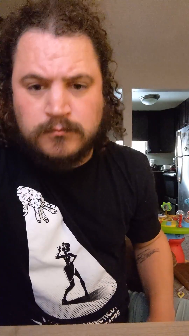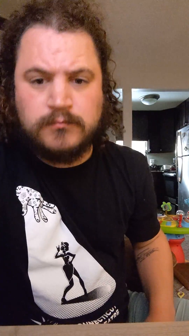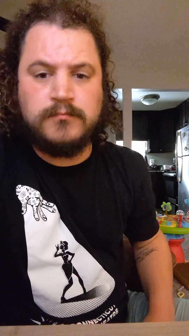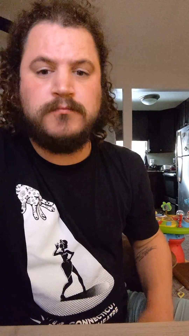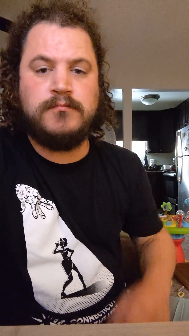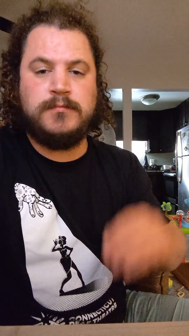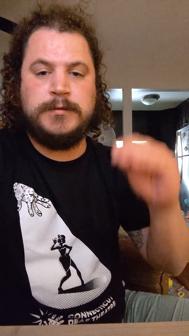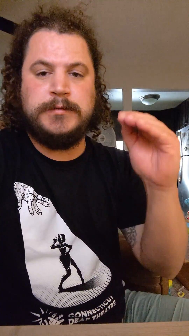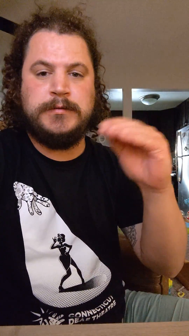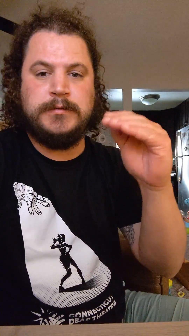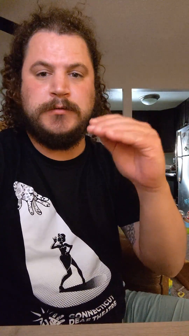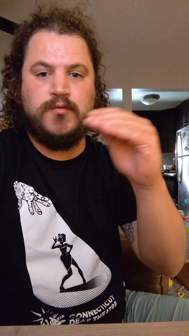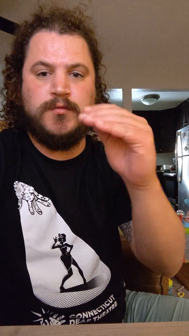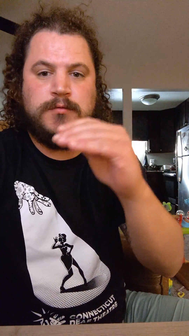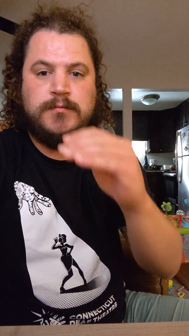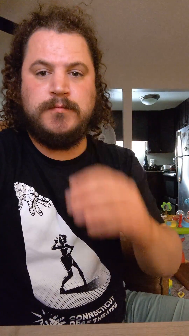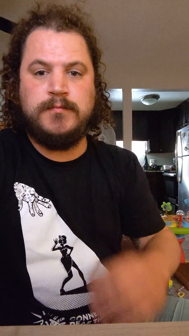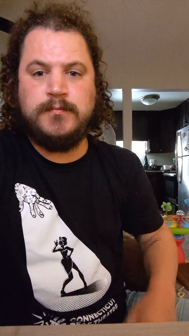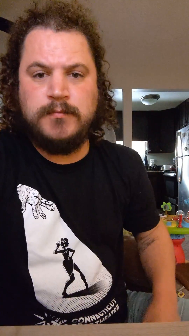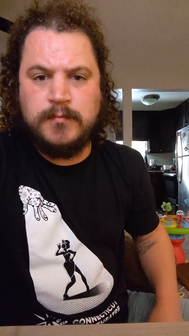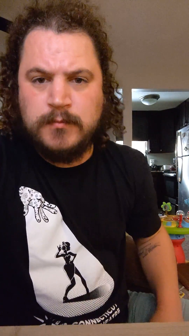dinosaur